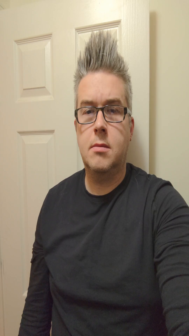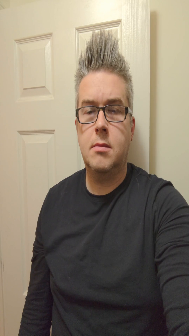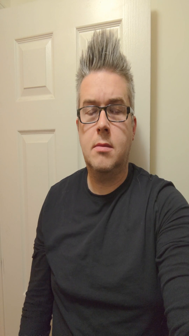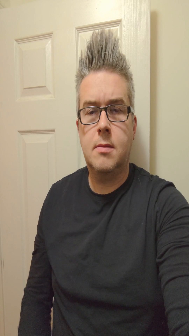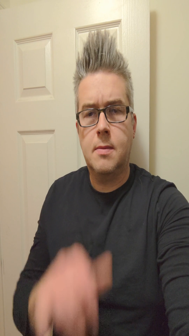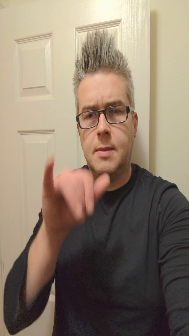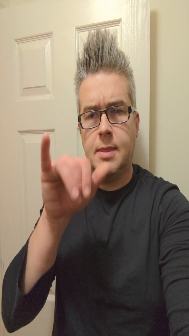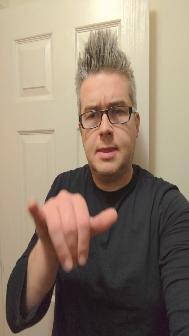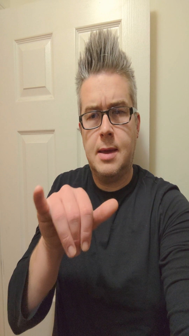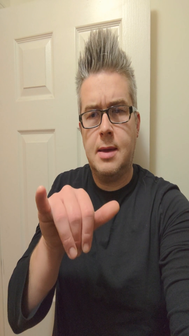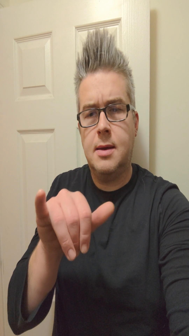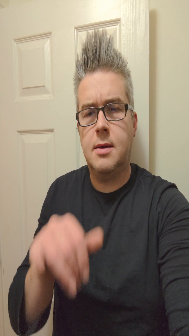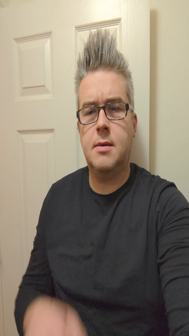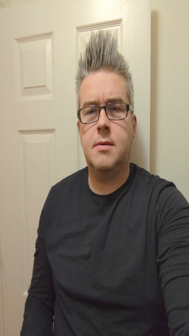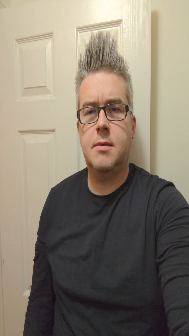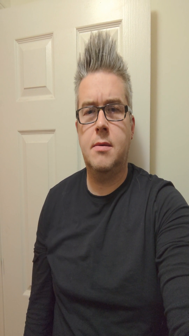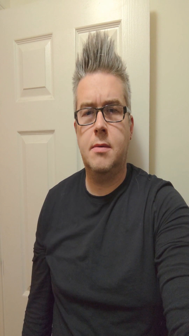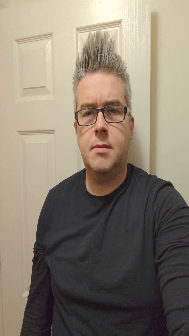that